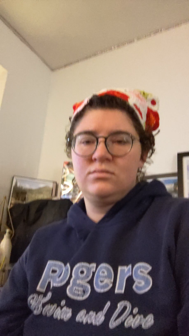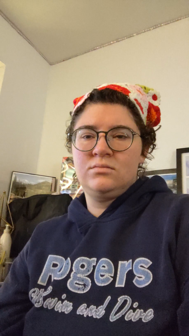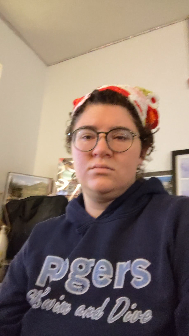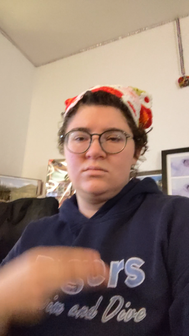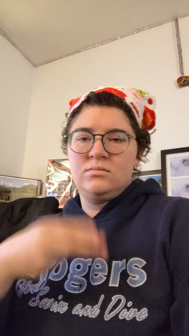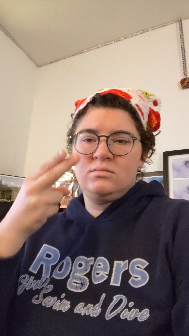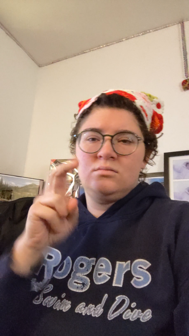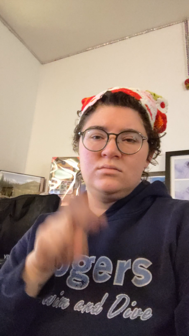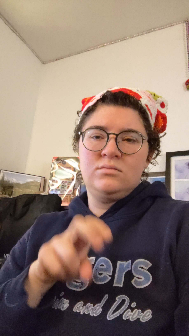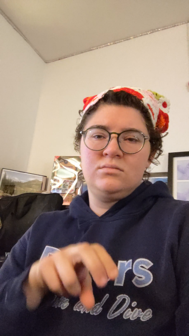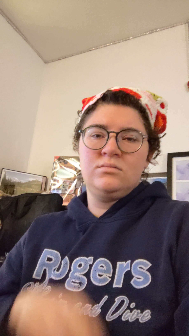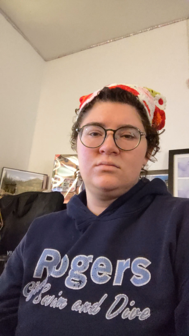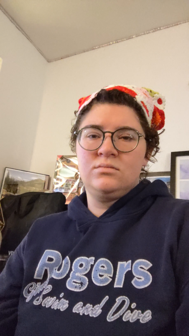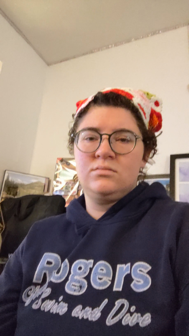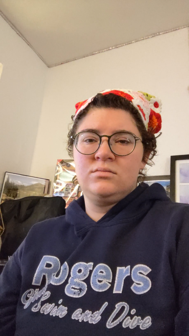high chair